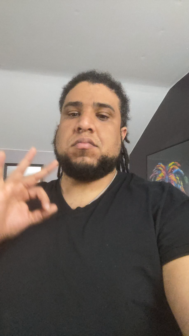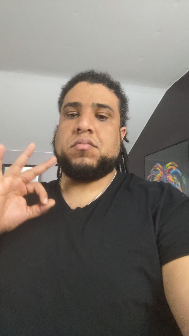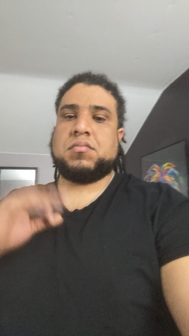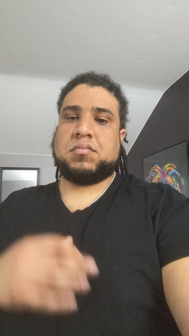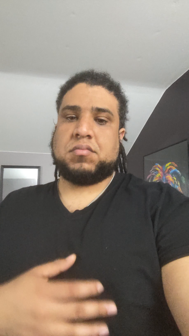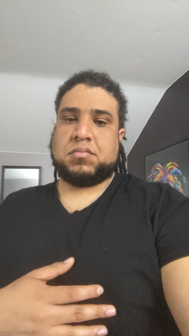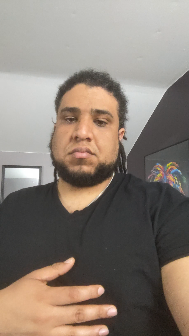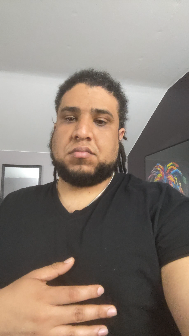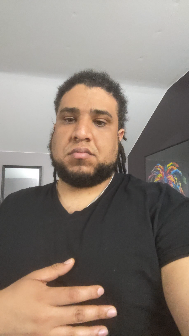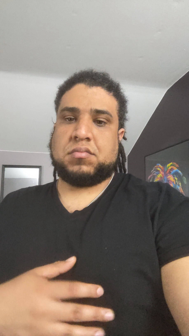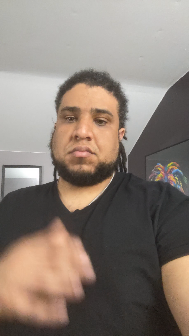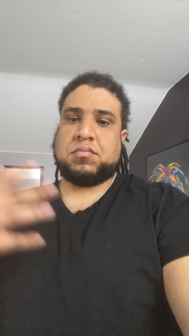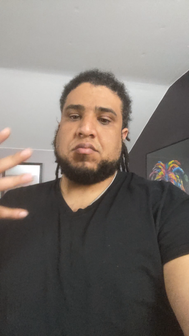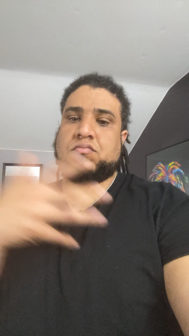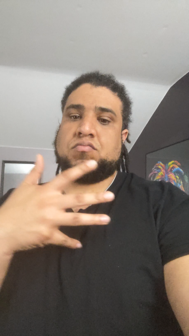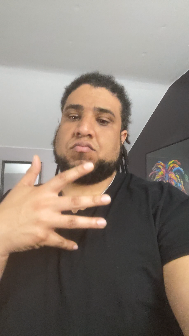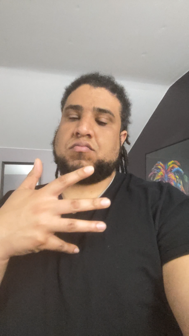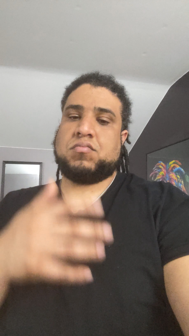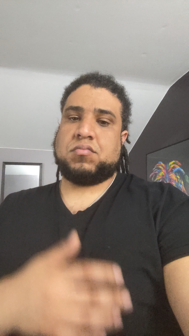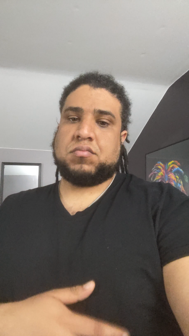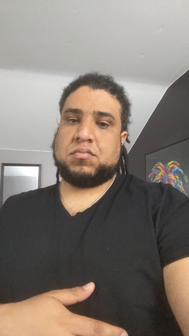scared